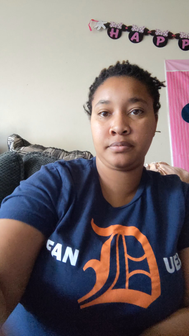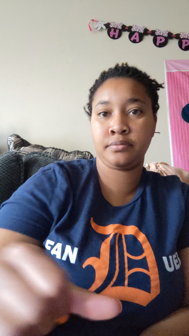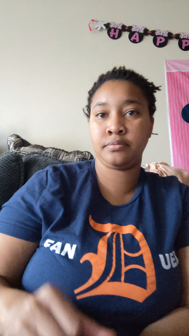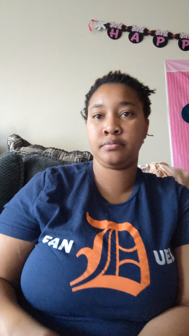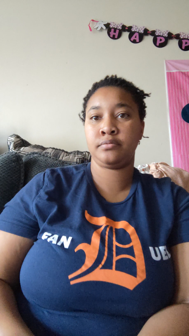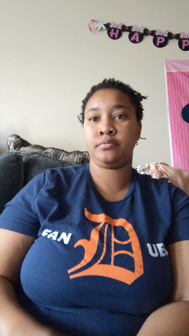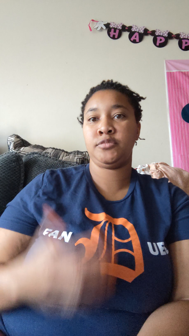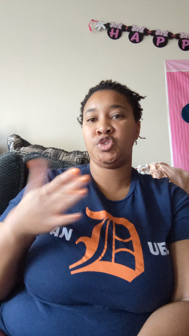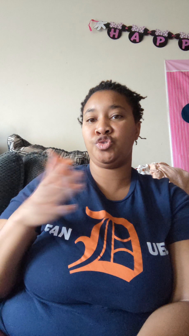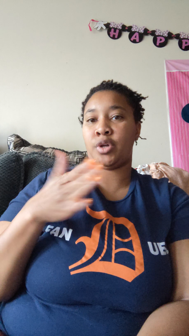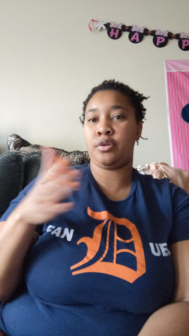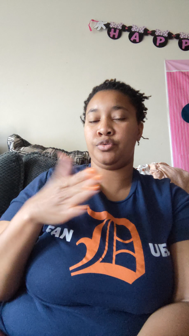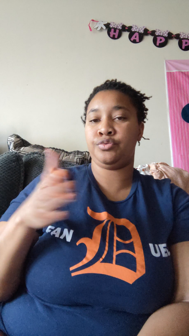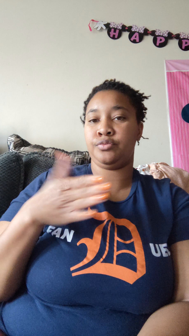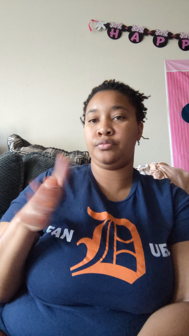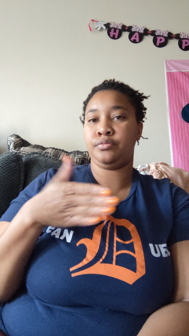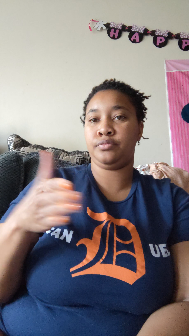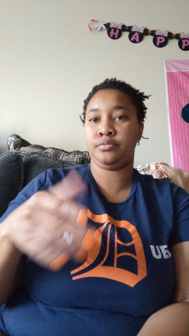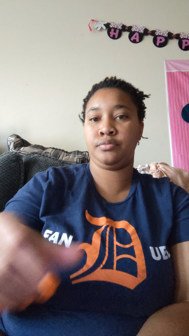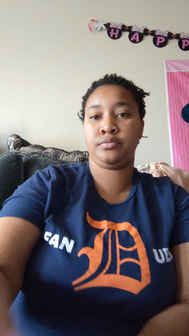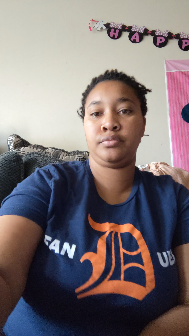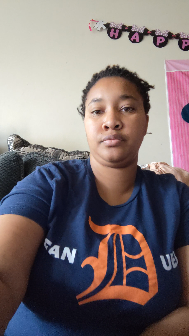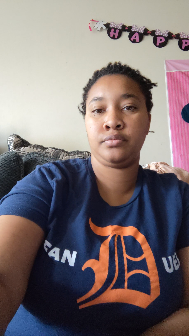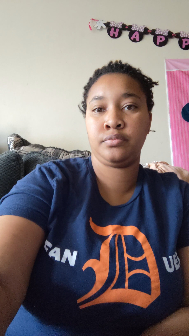share